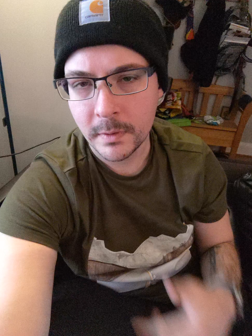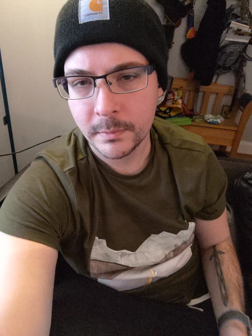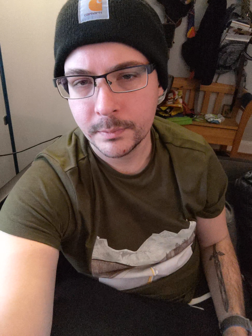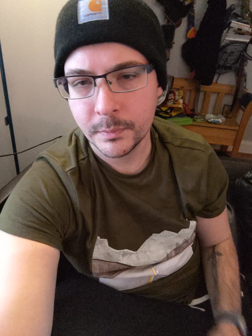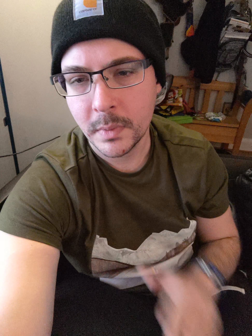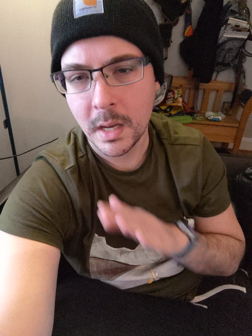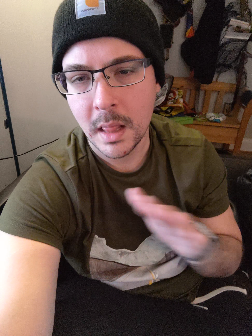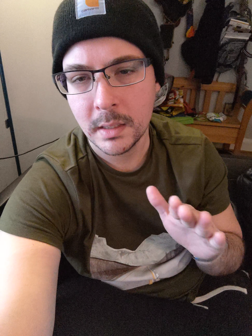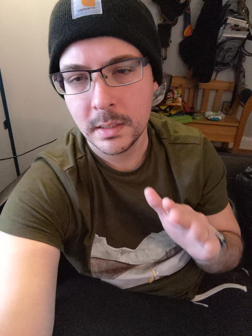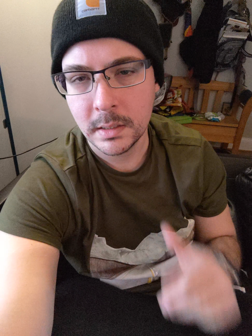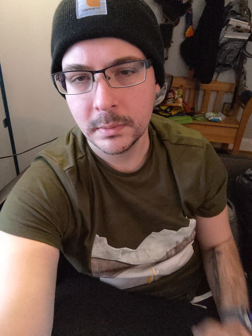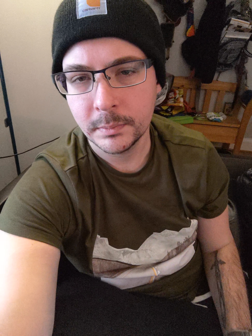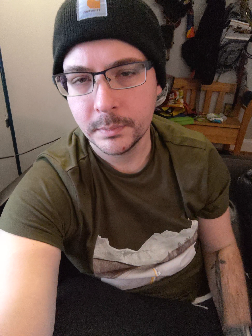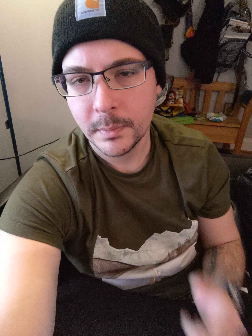clean